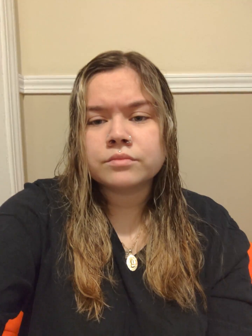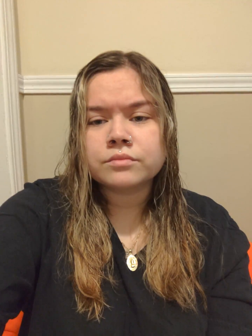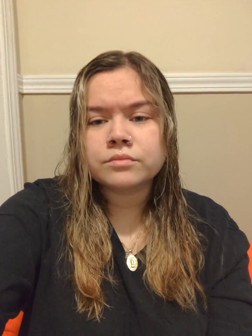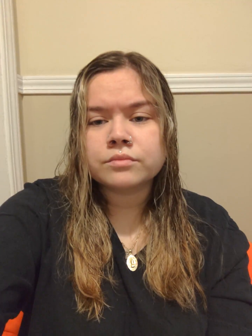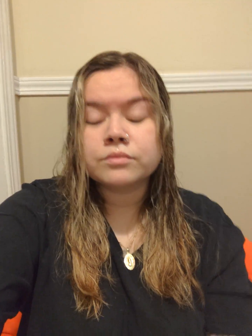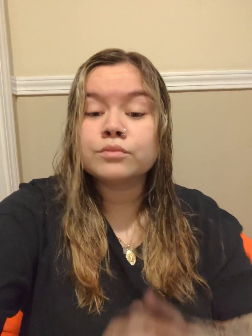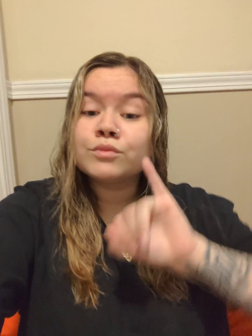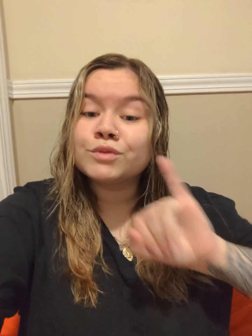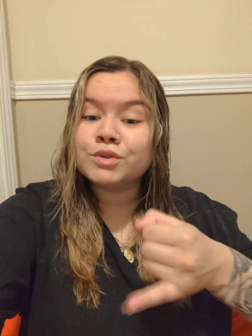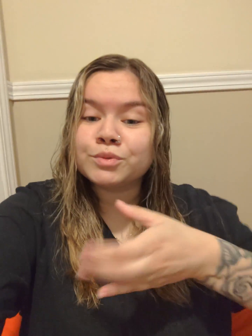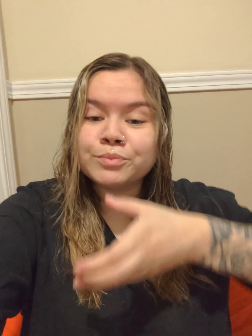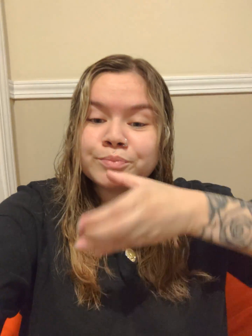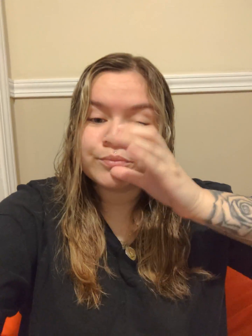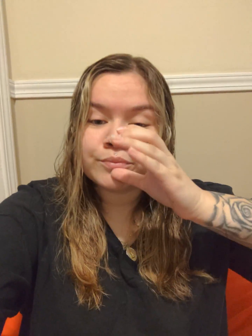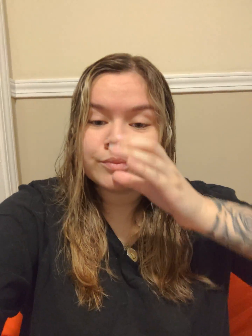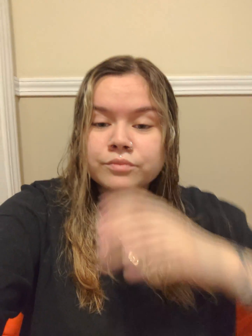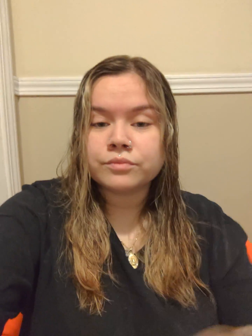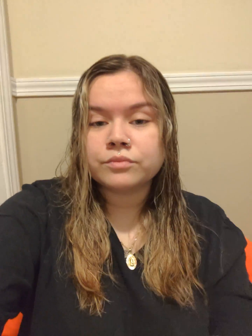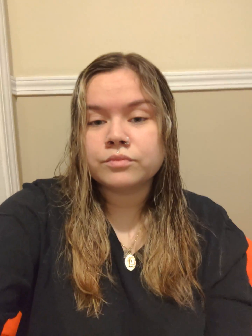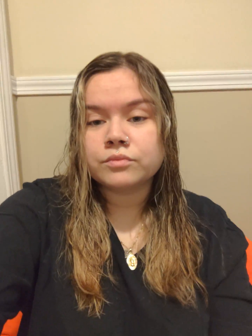juice